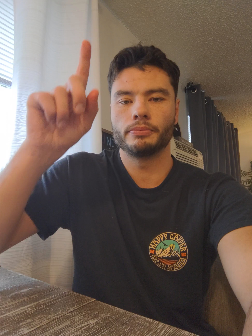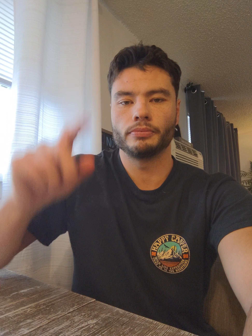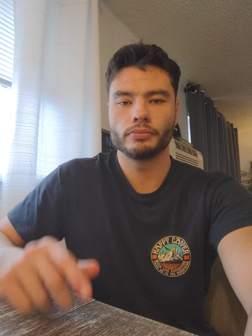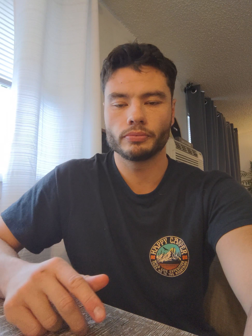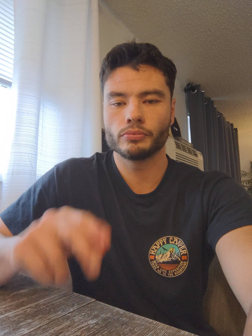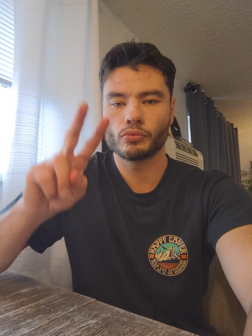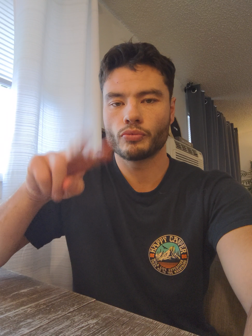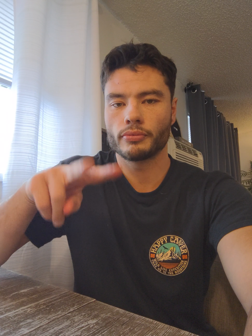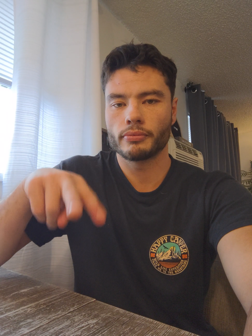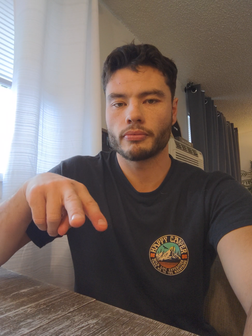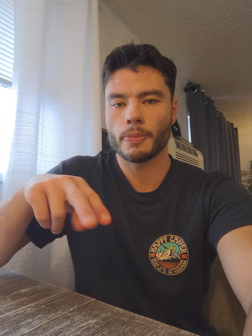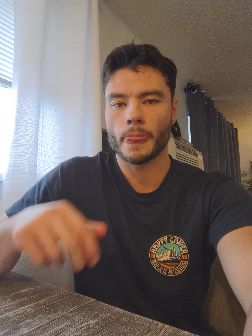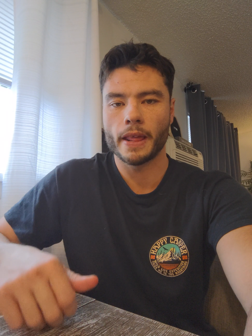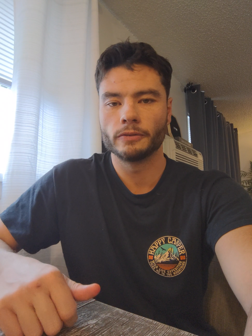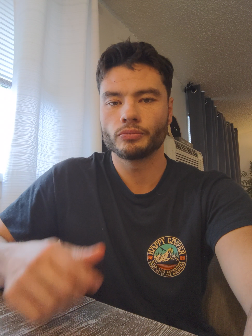read